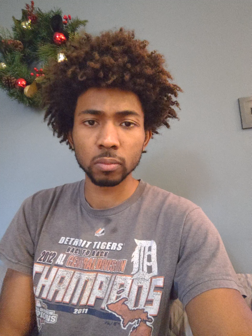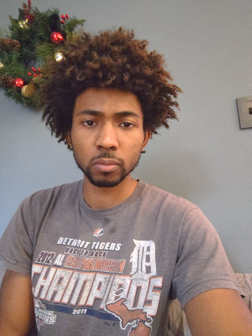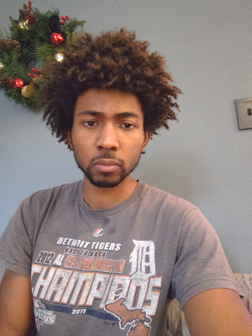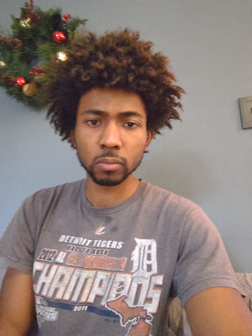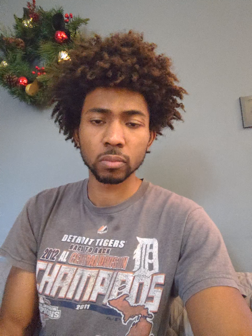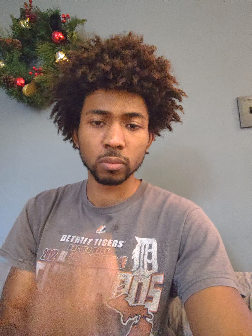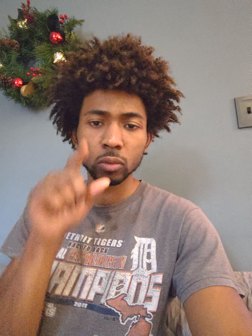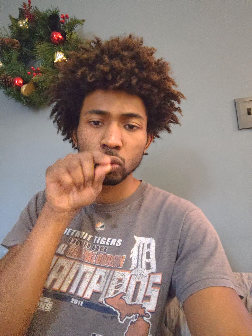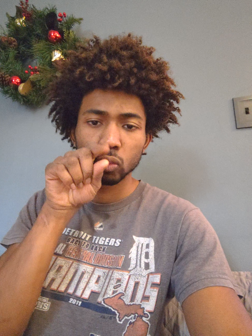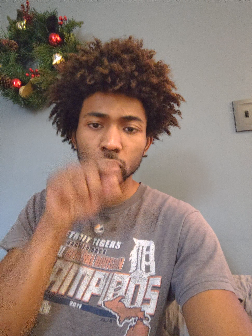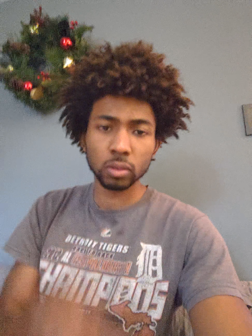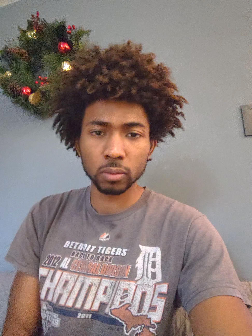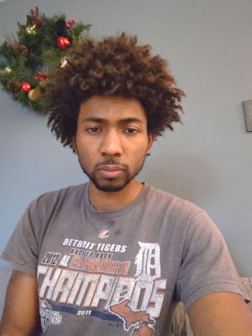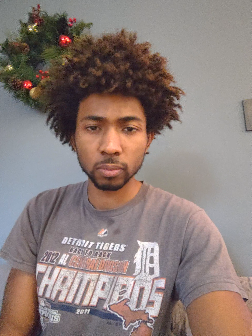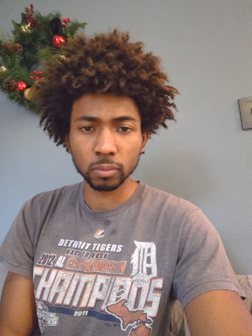hen